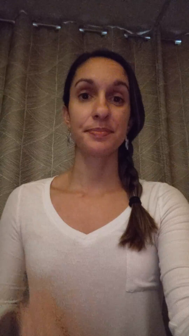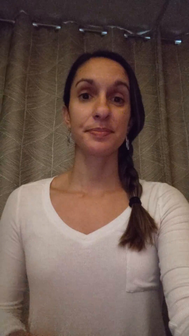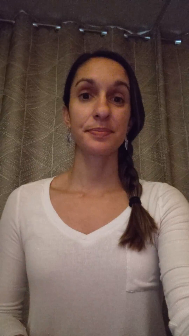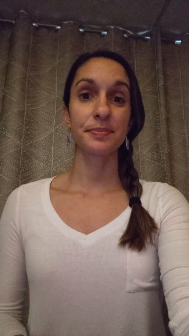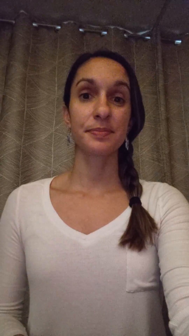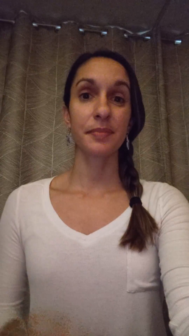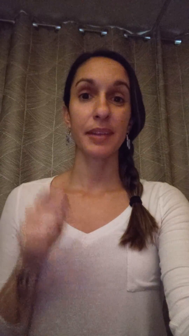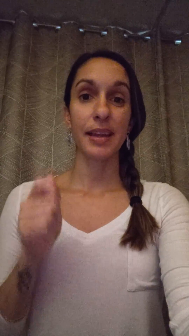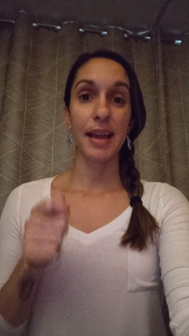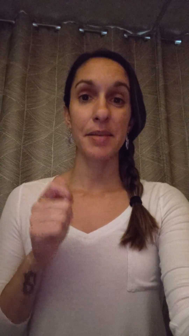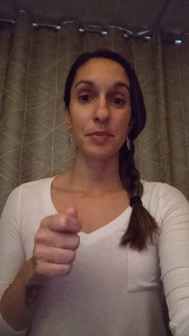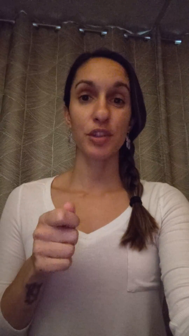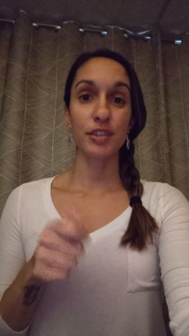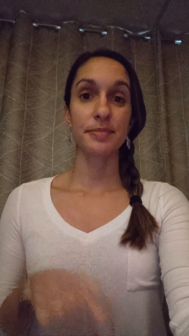hammer